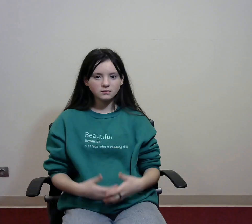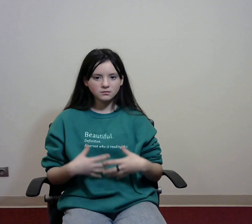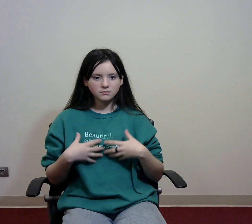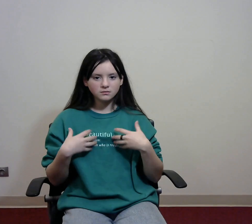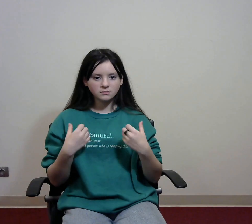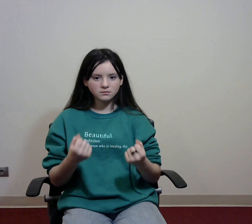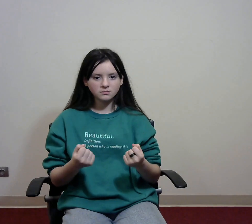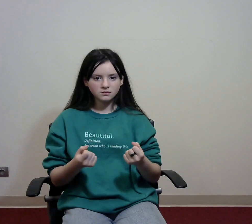sağlam